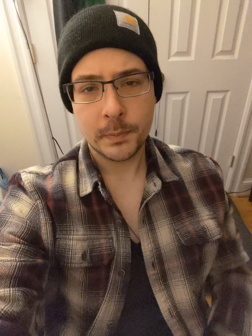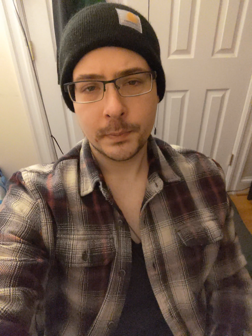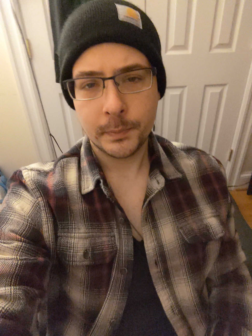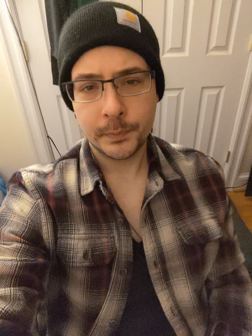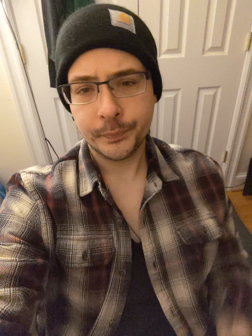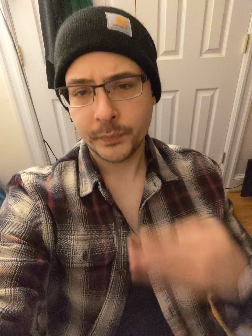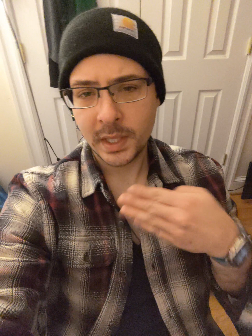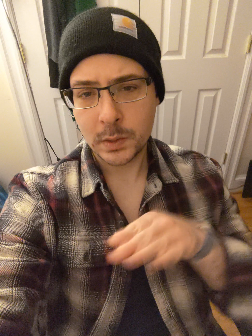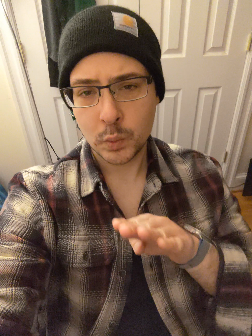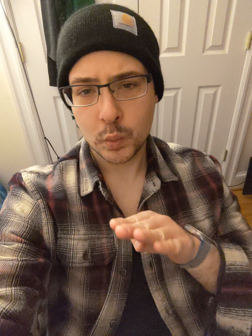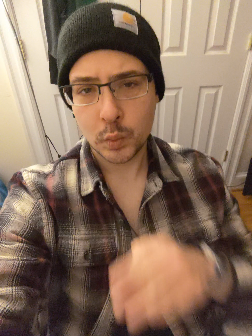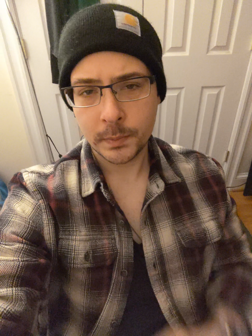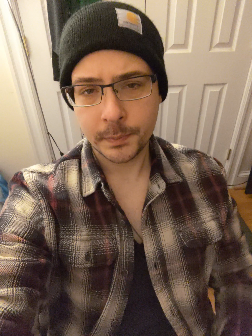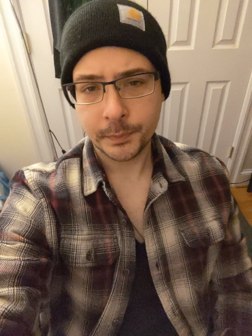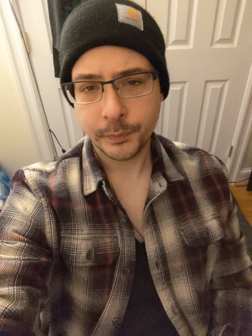into